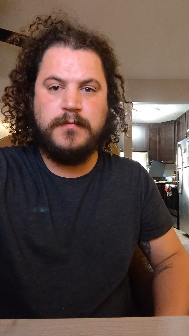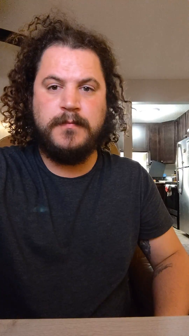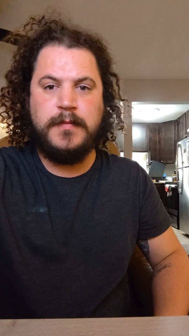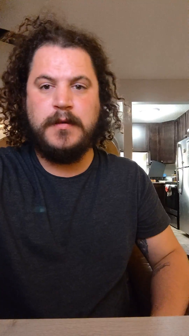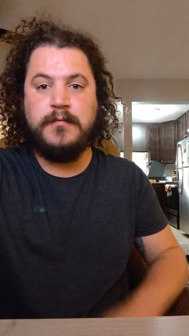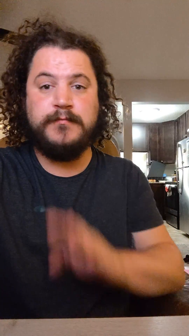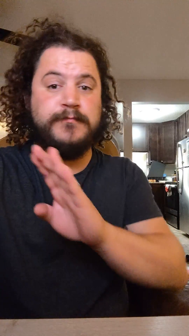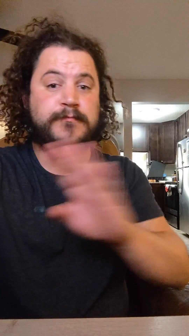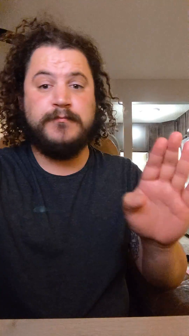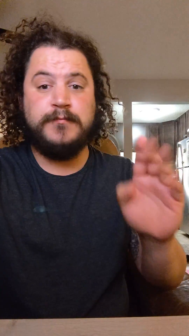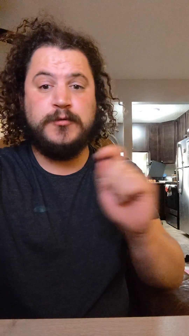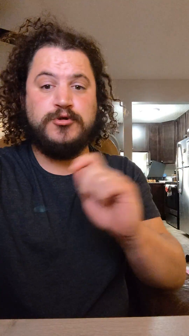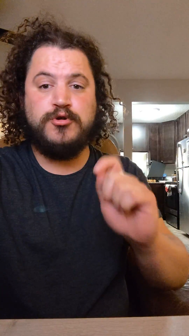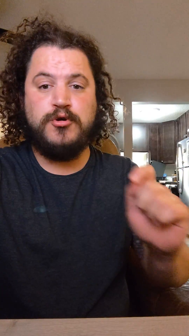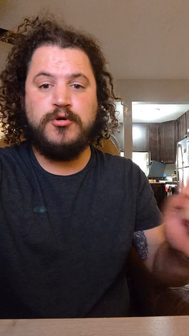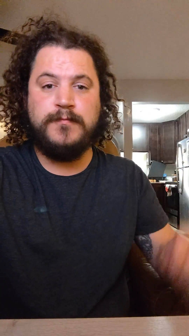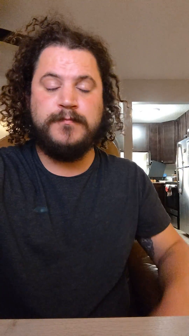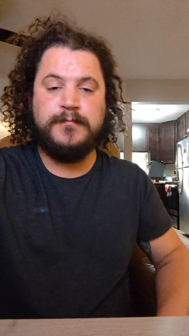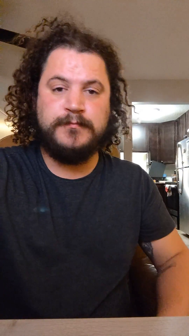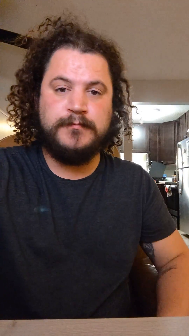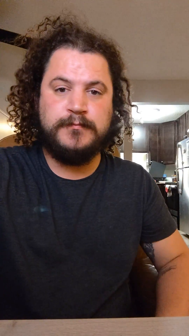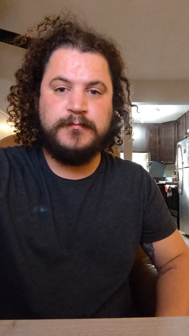chalk